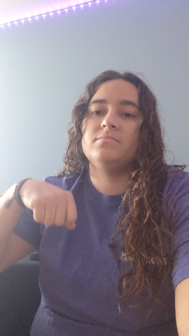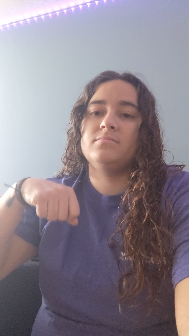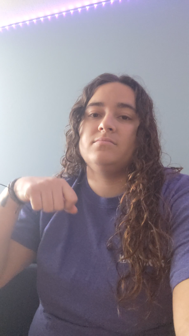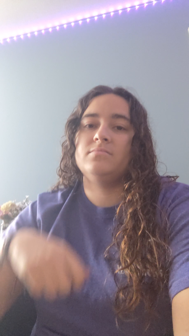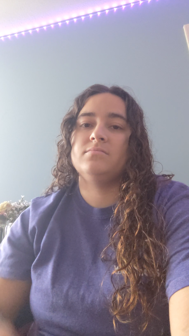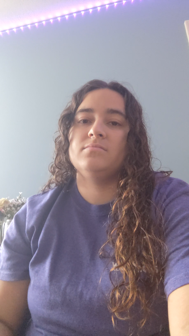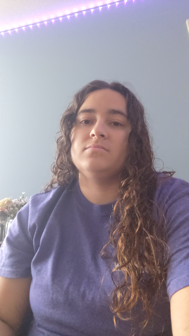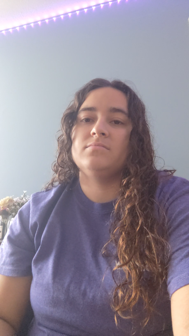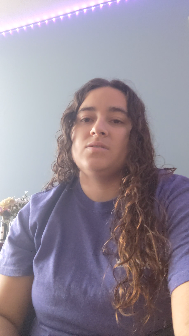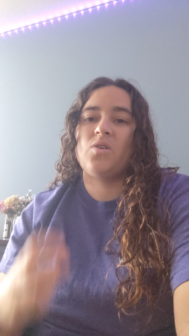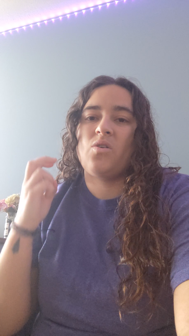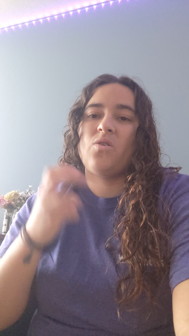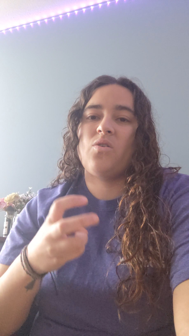hard